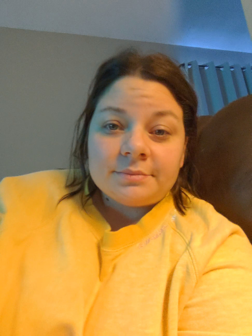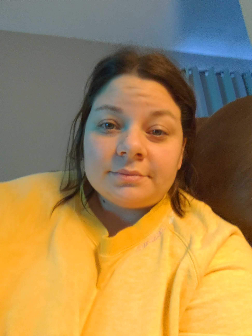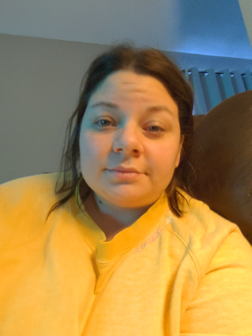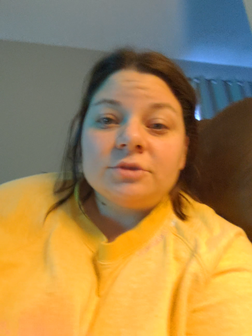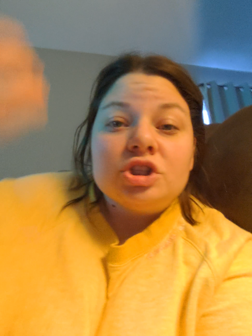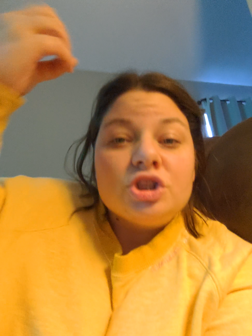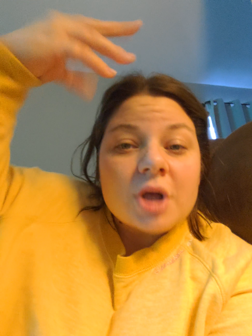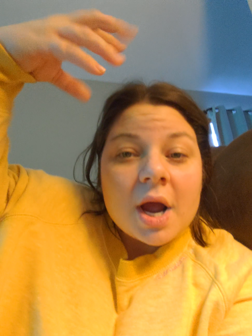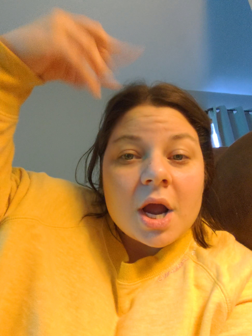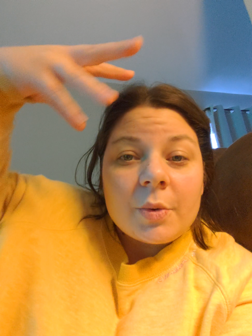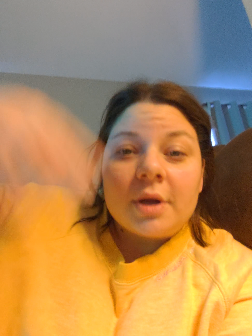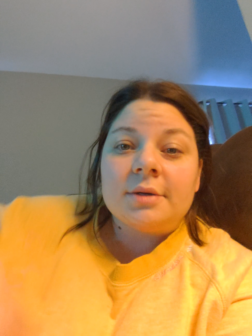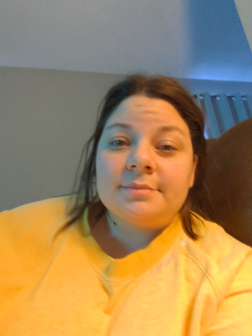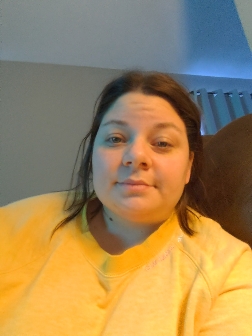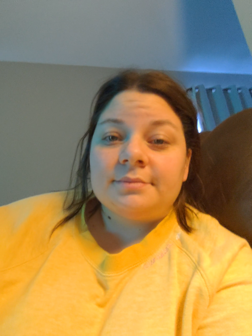shower